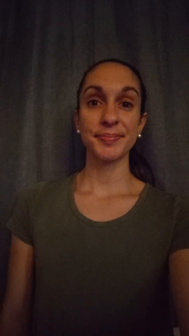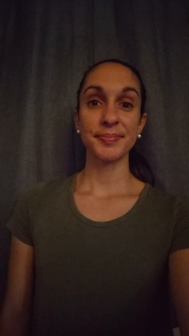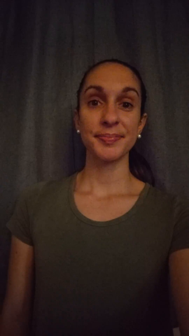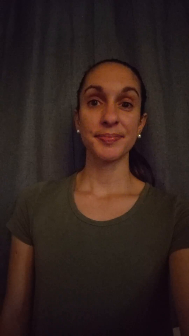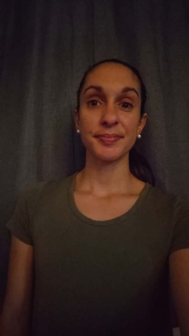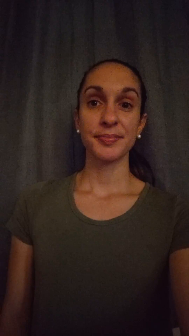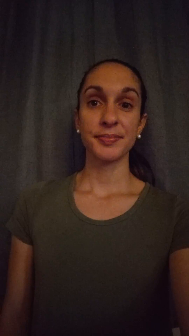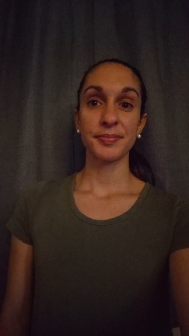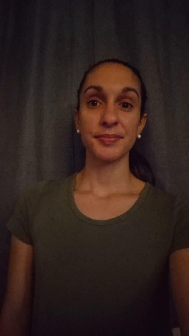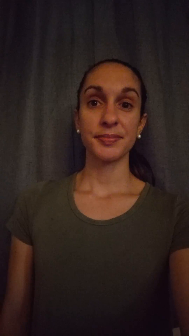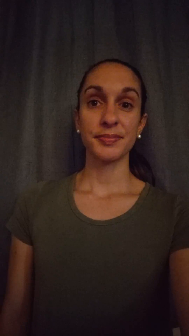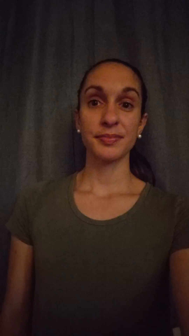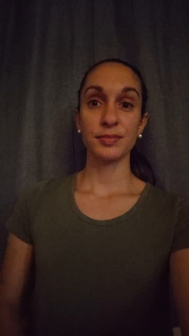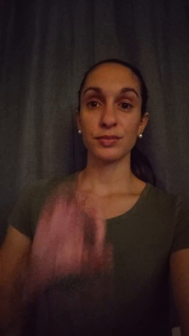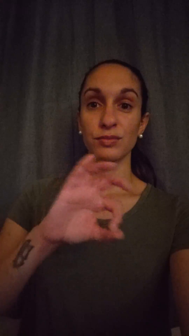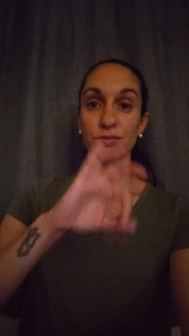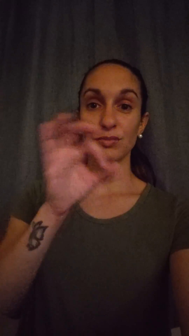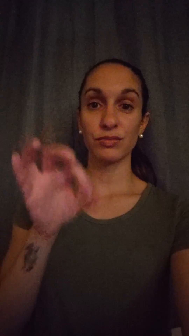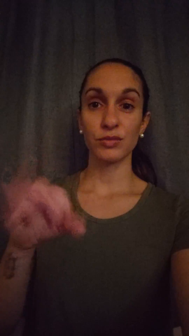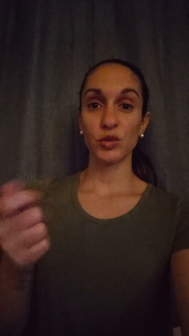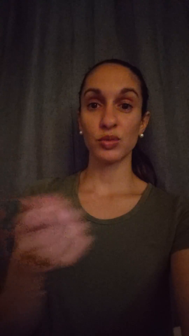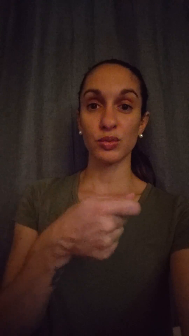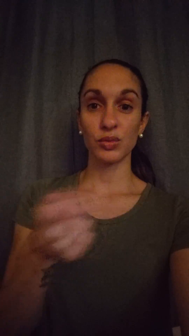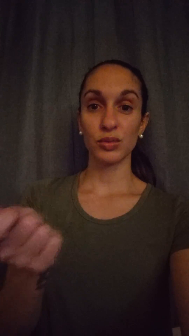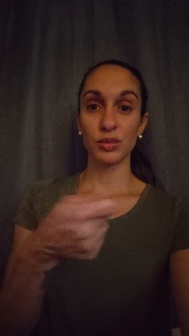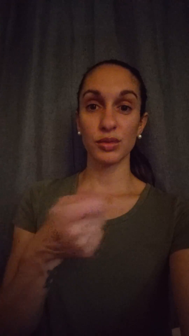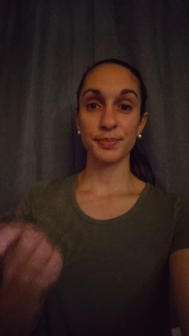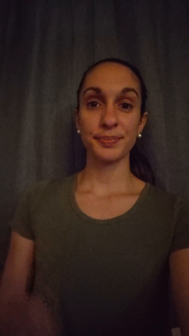hose